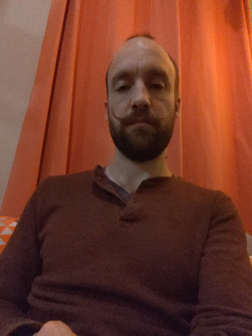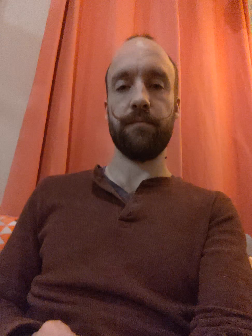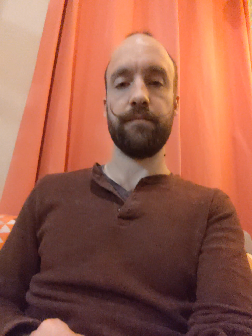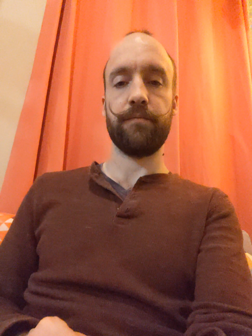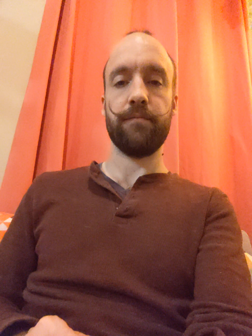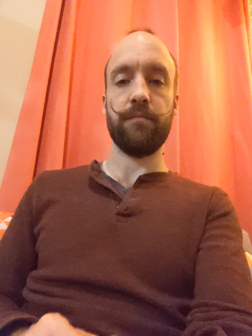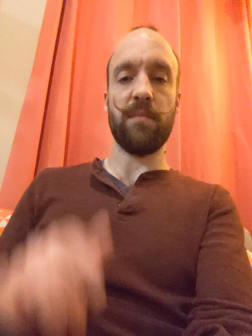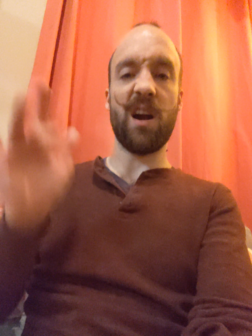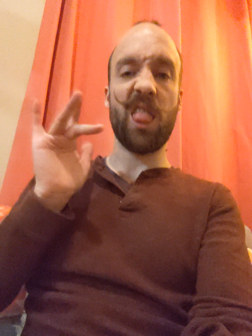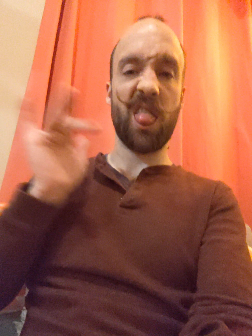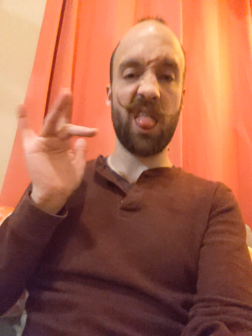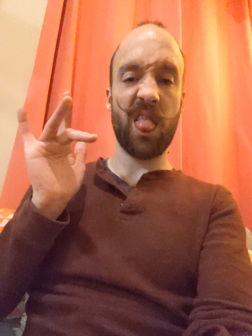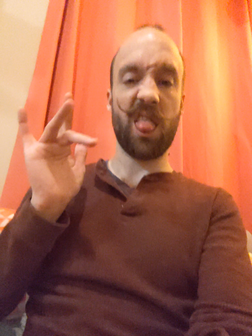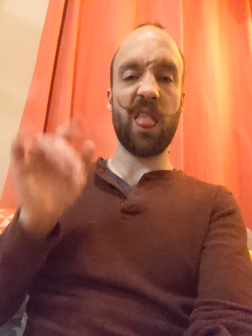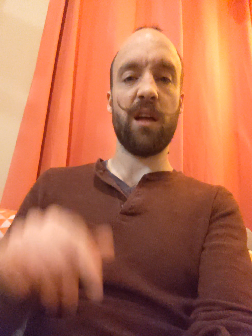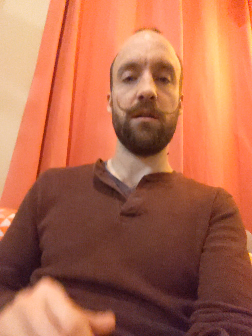yucky